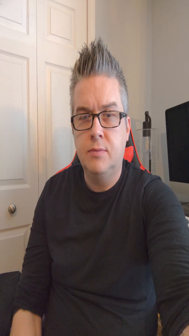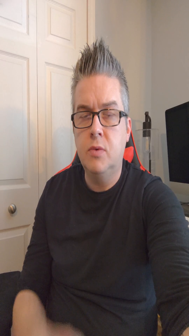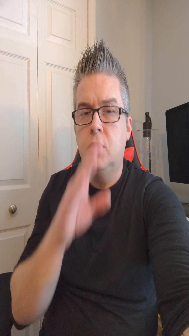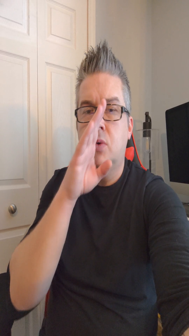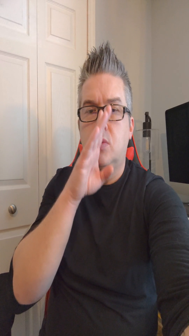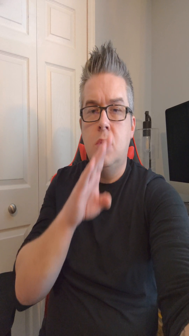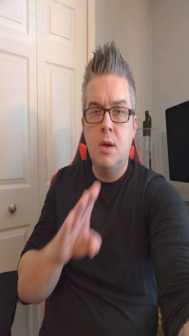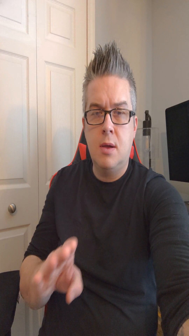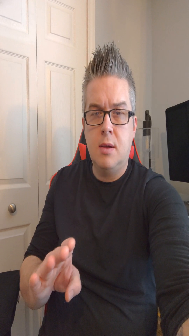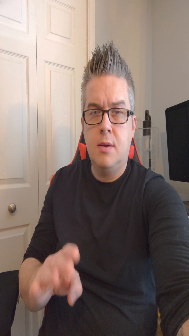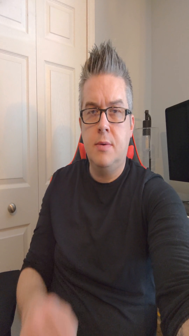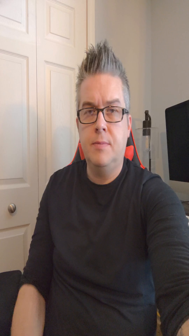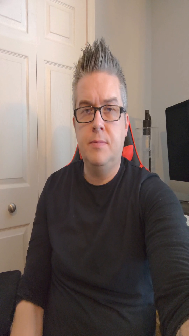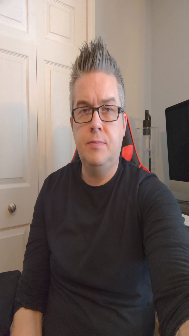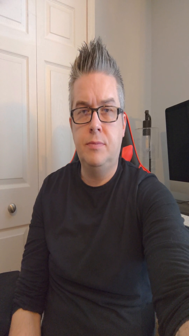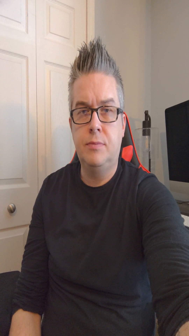quiet